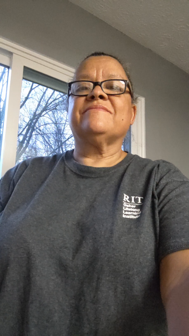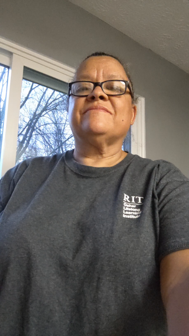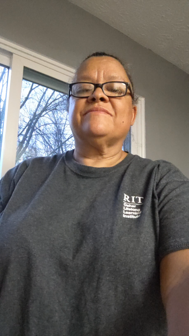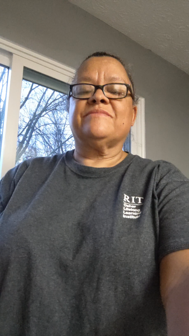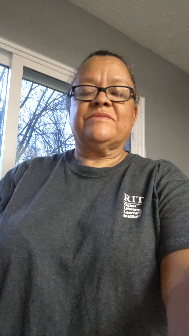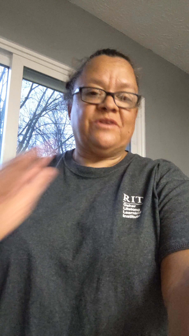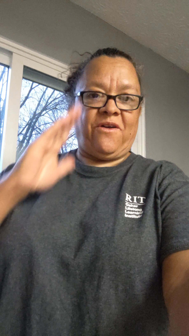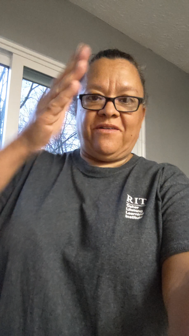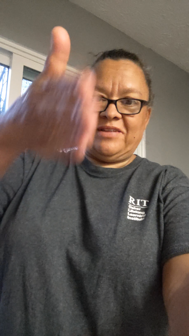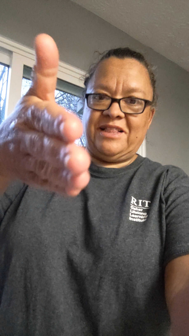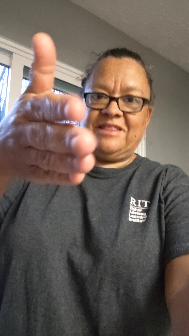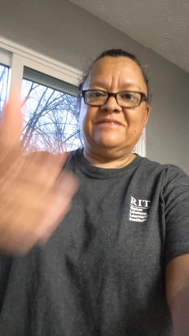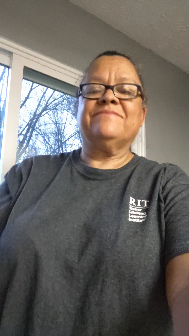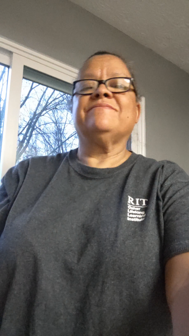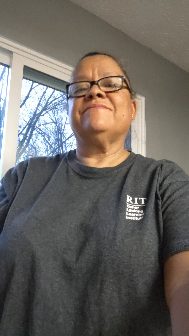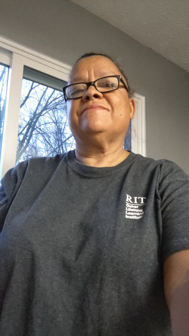over